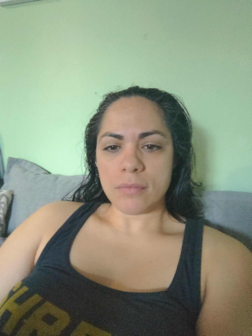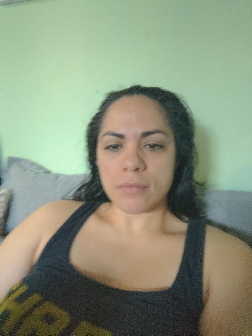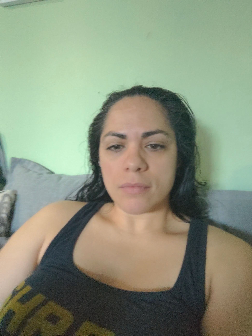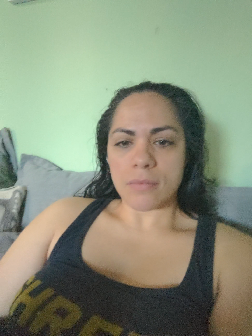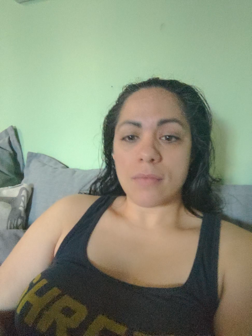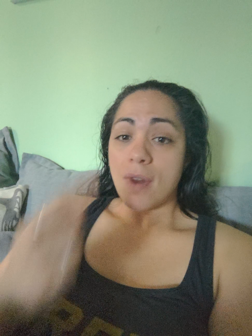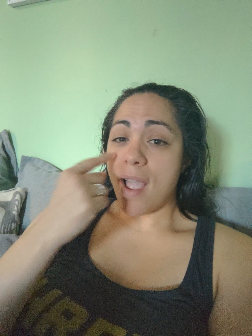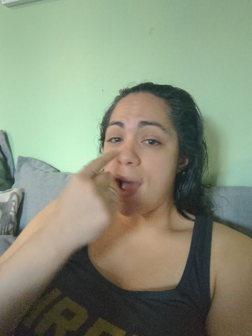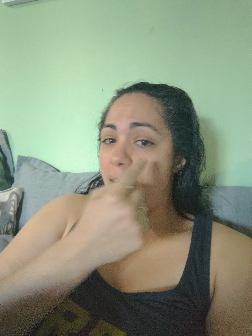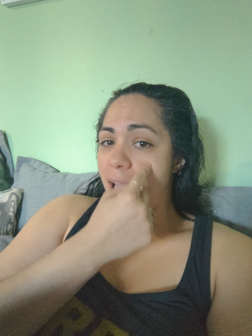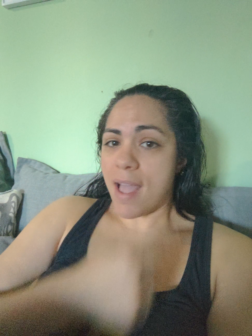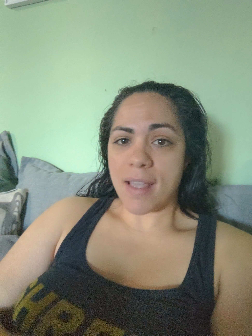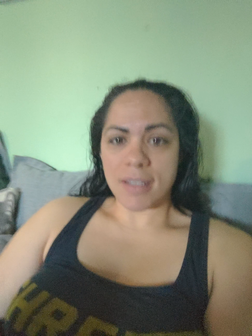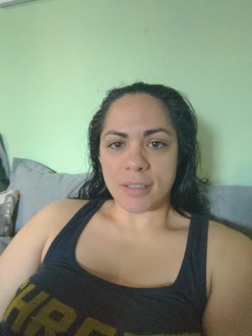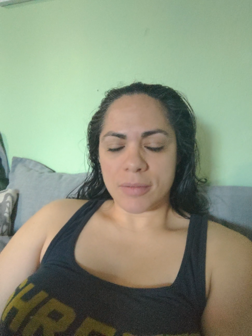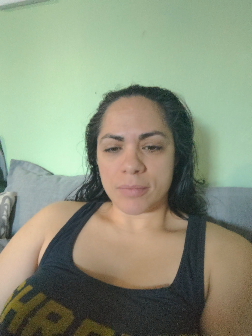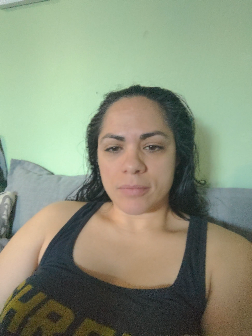eye